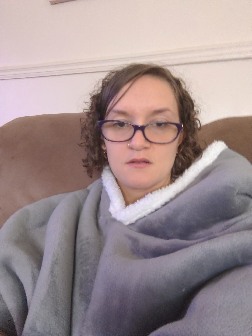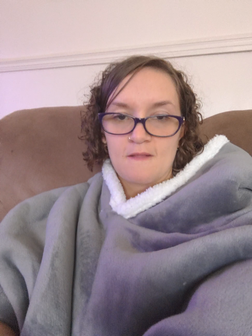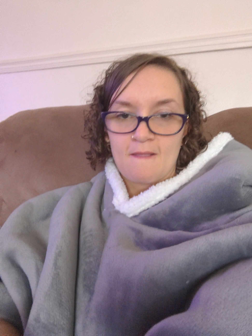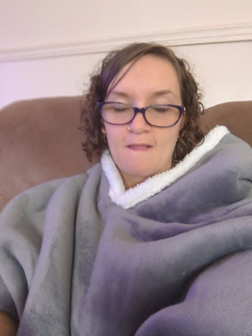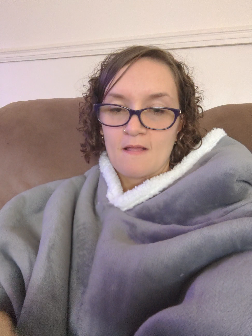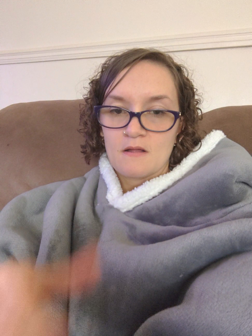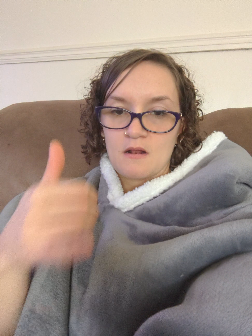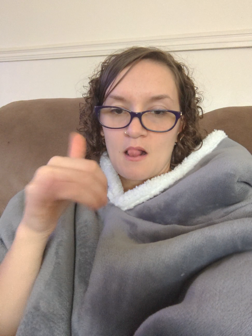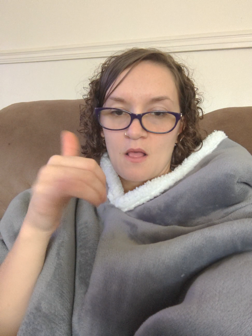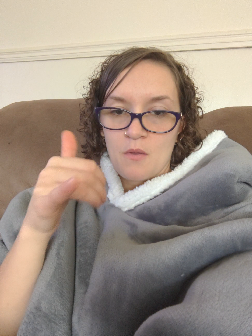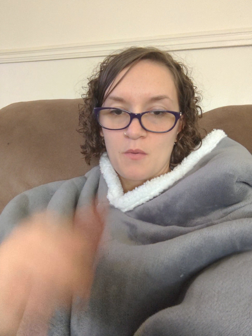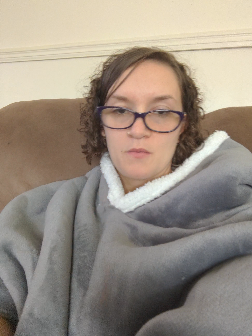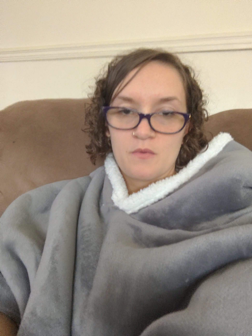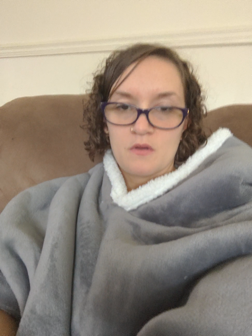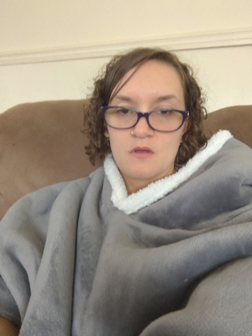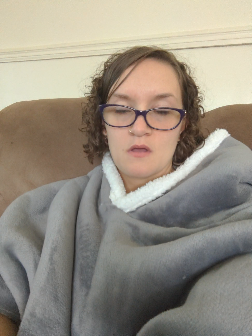yellow